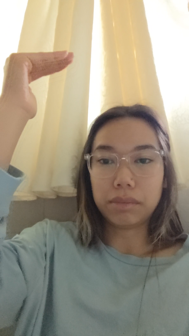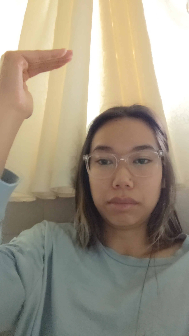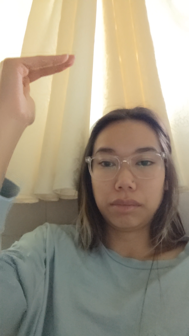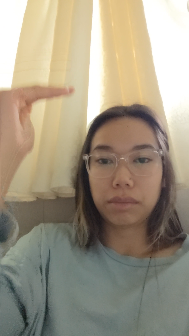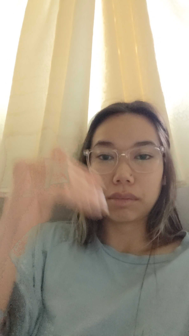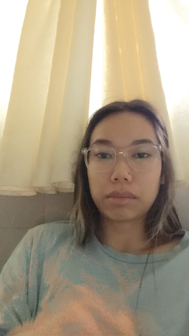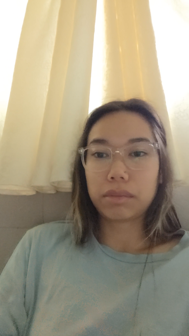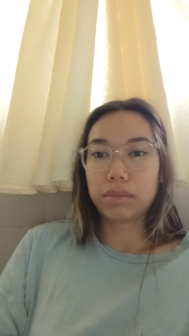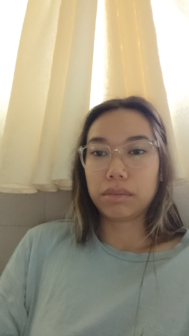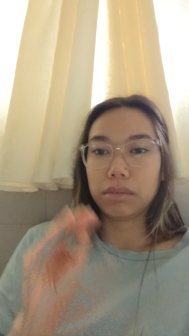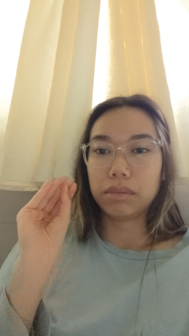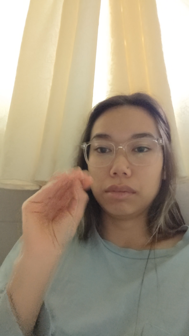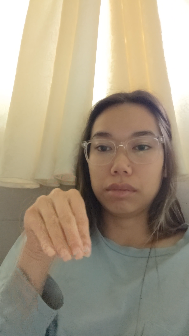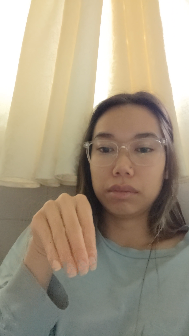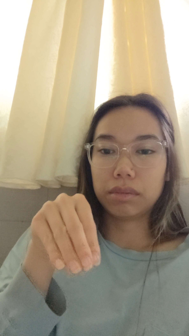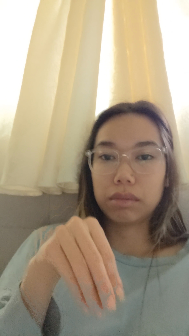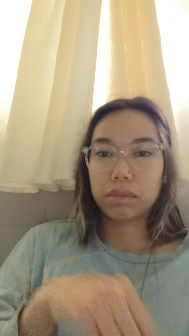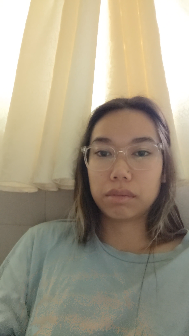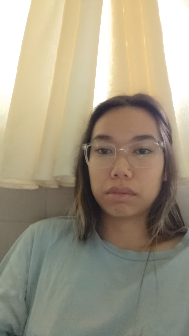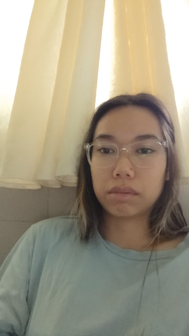put